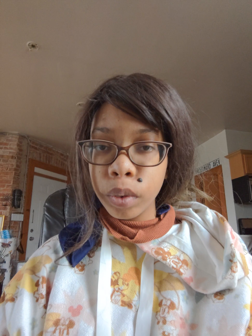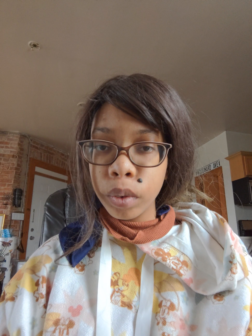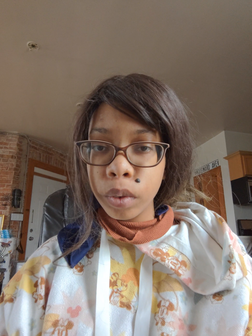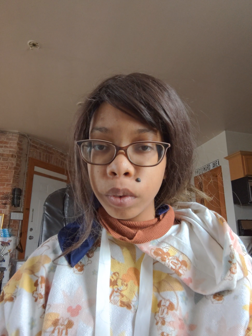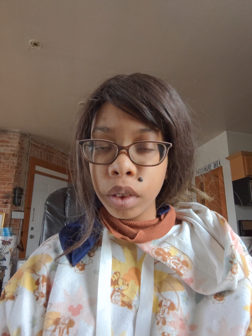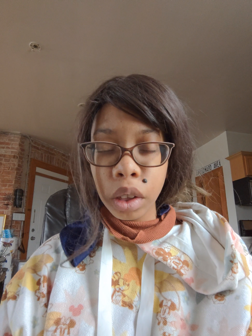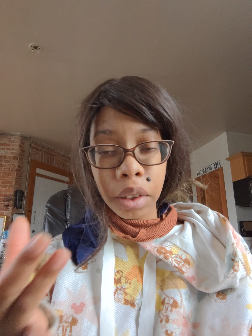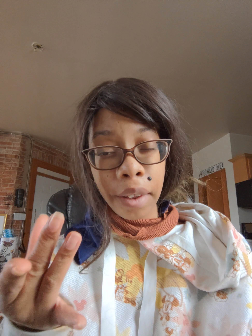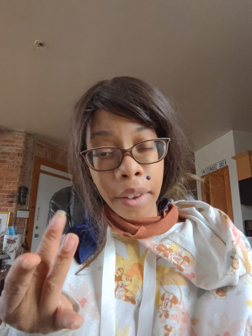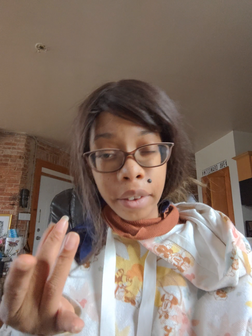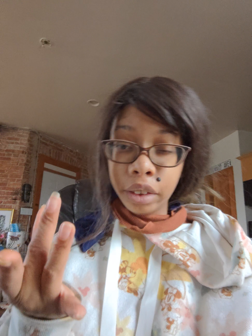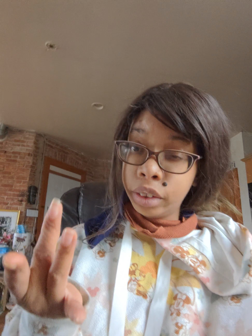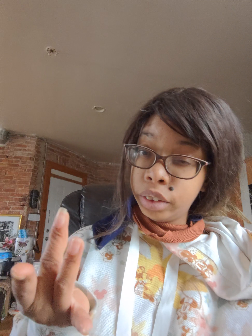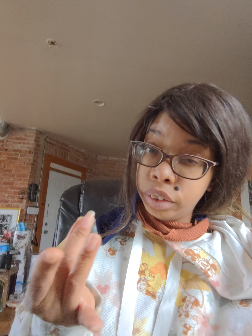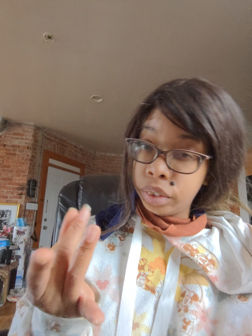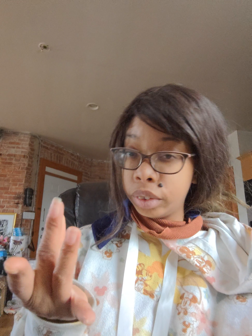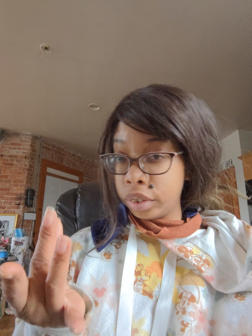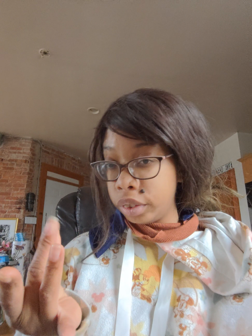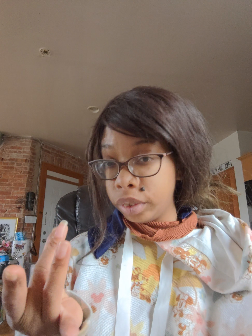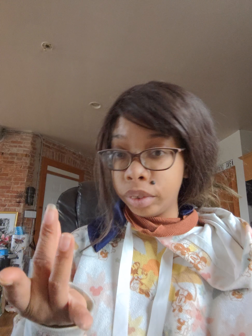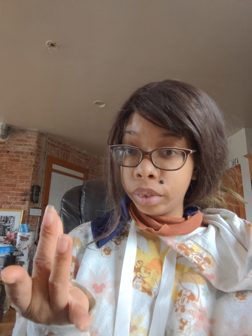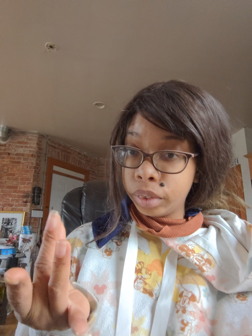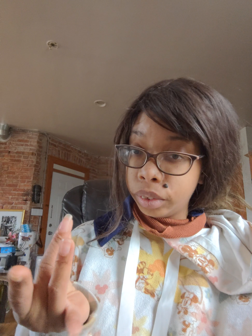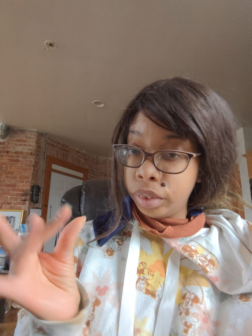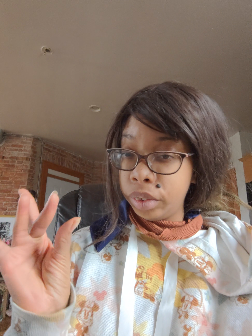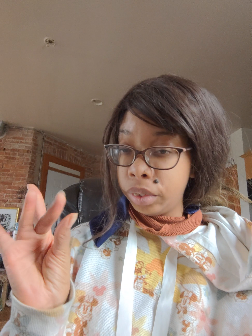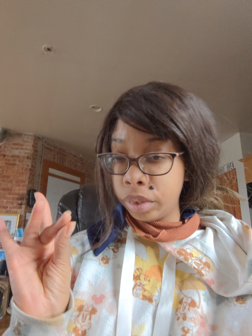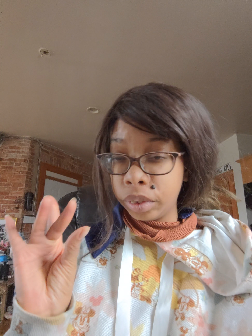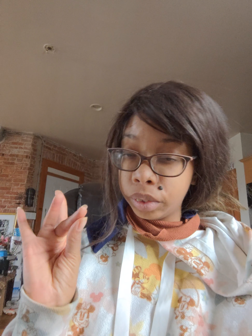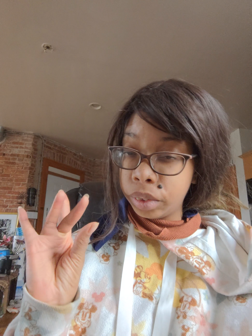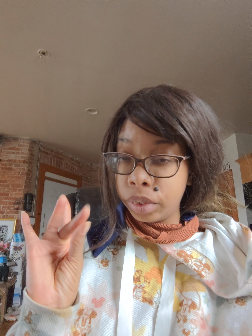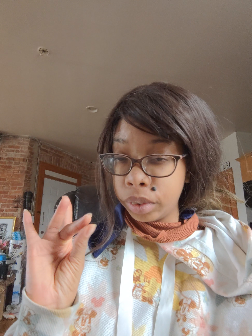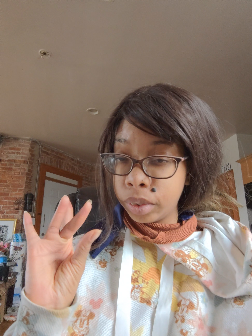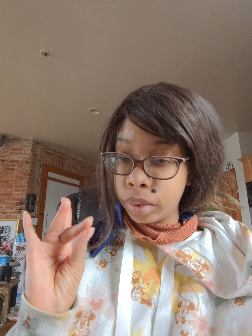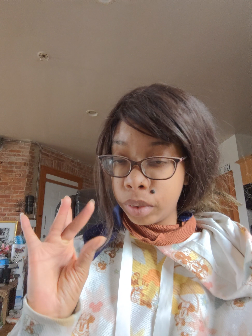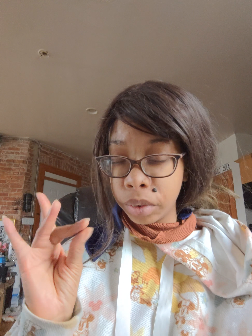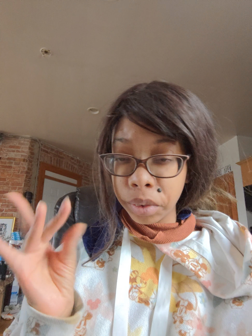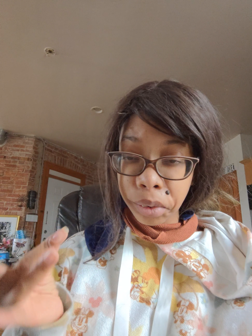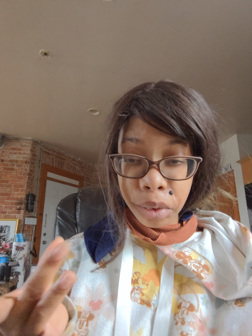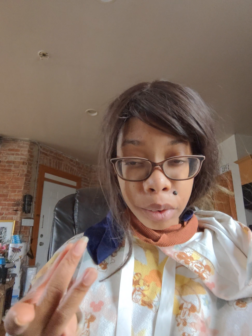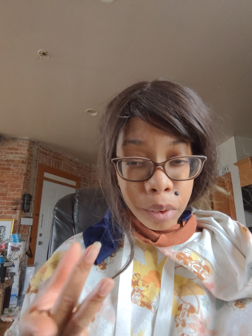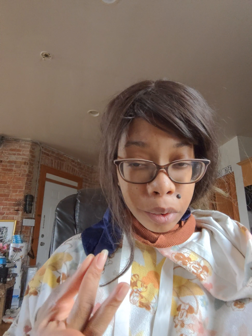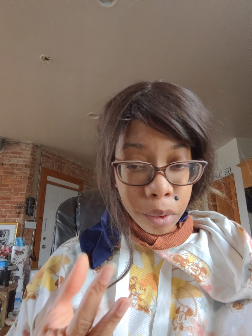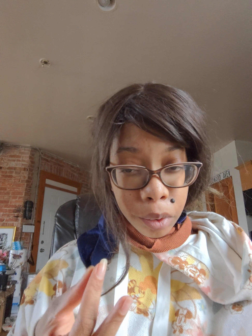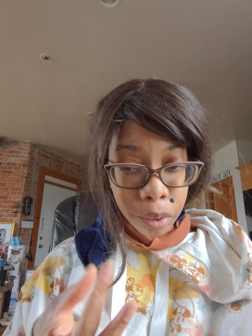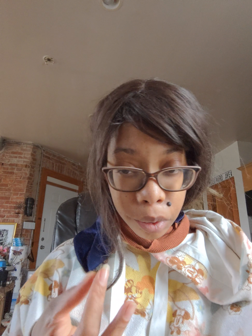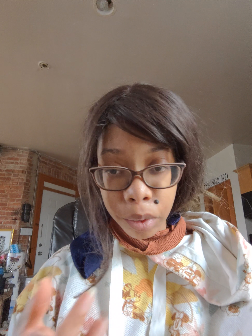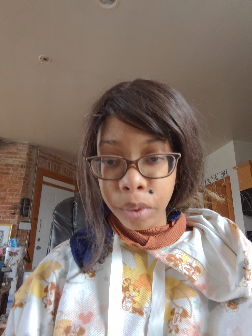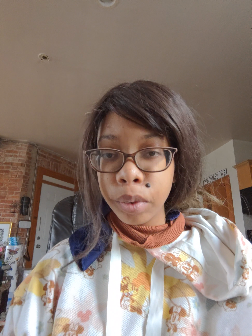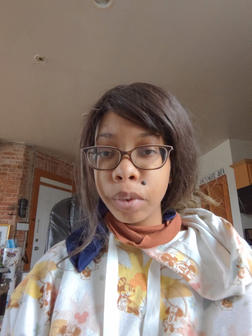sticky